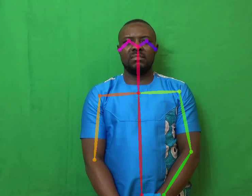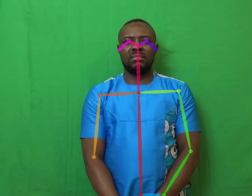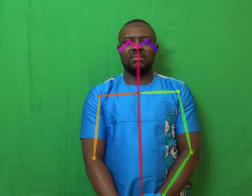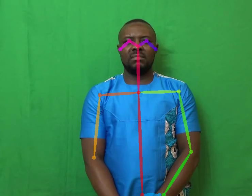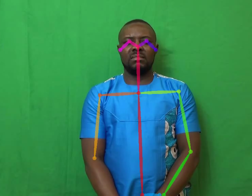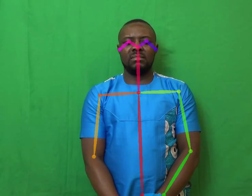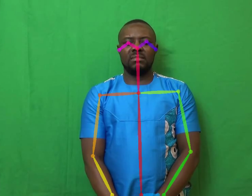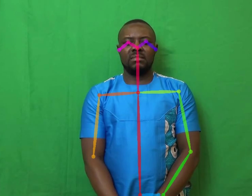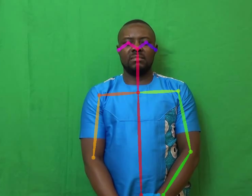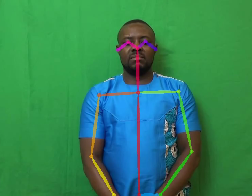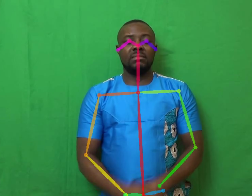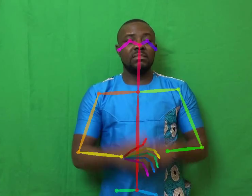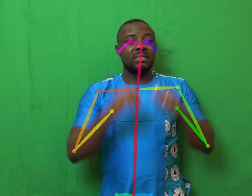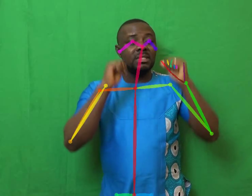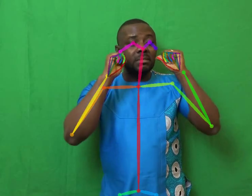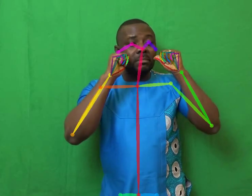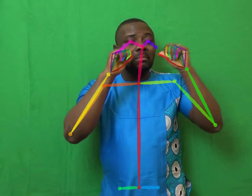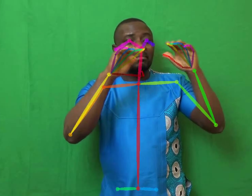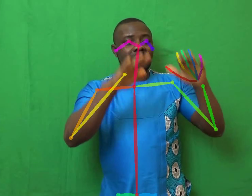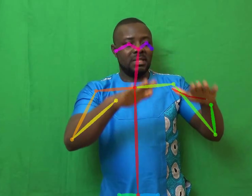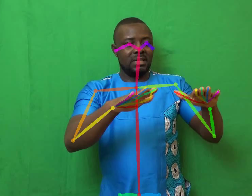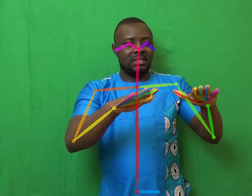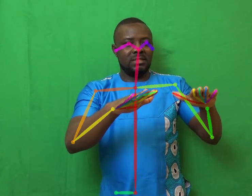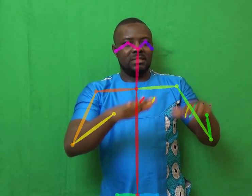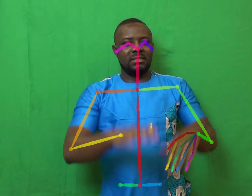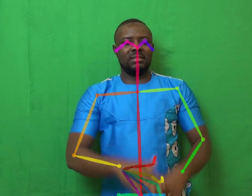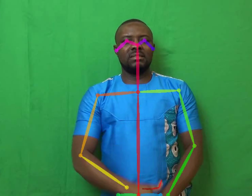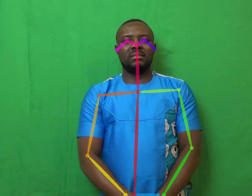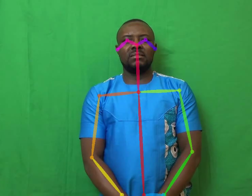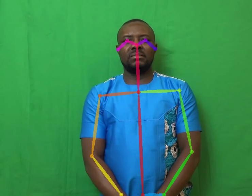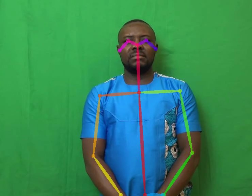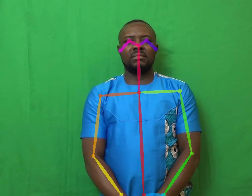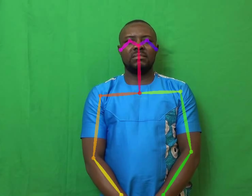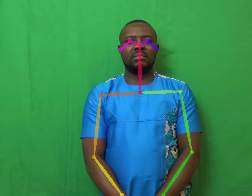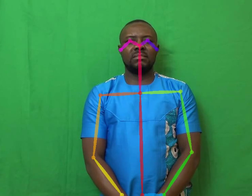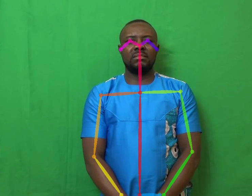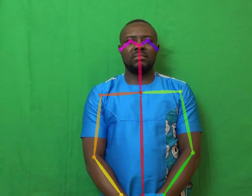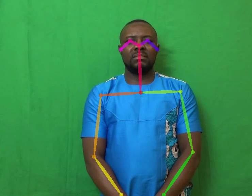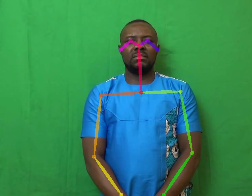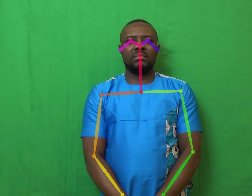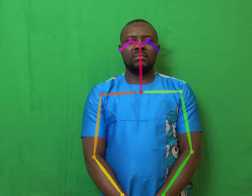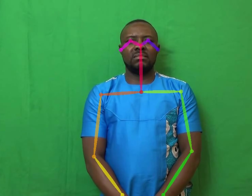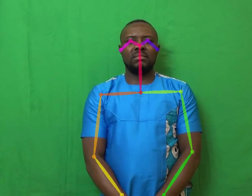bless